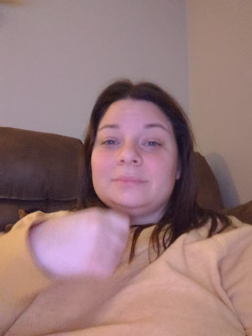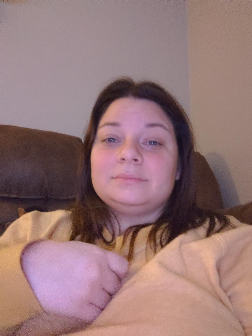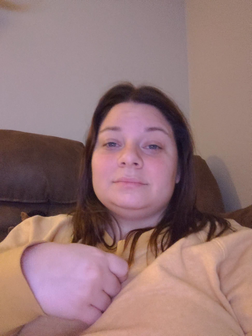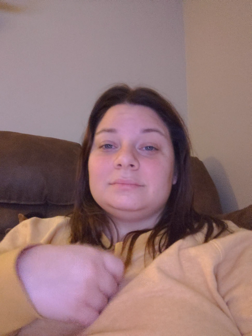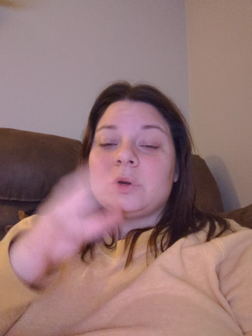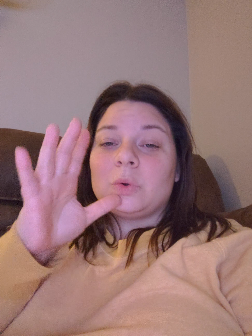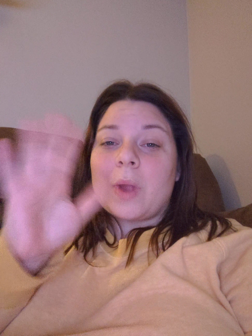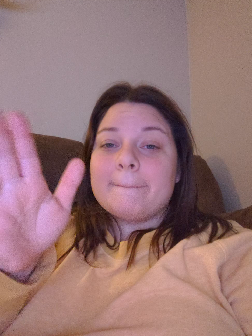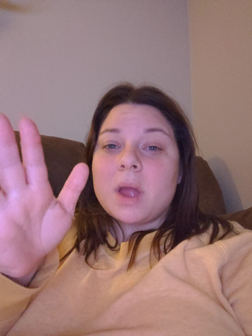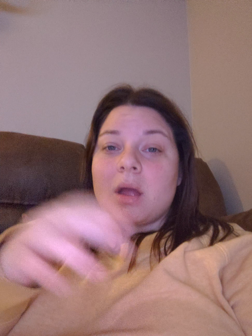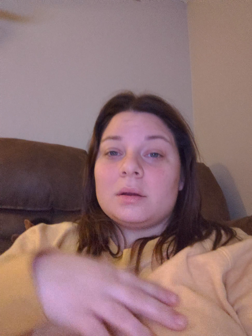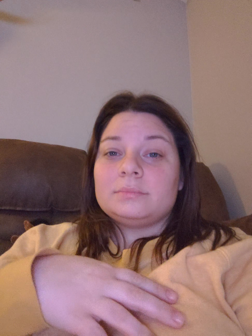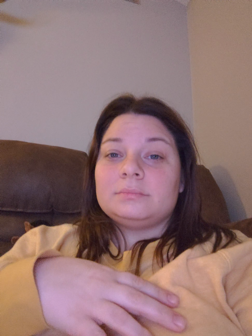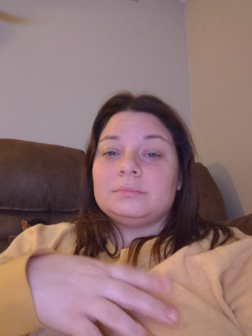grandma